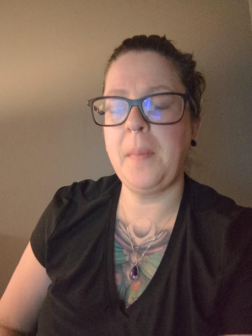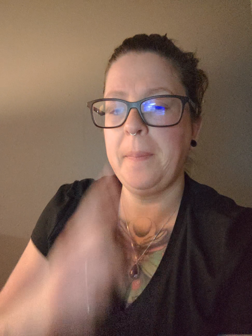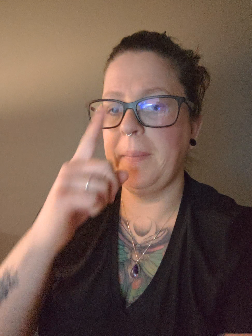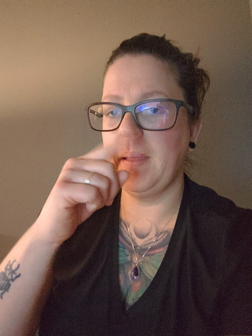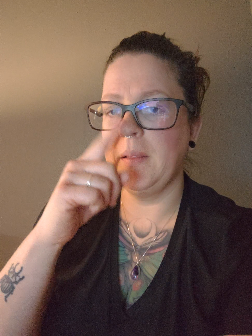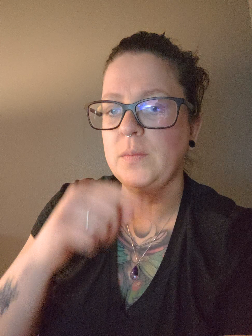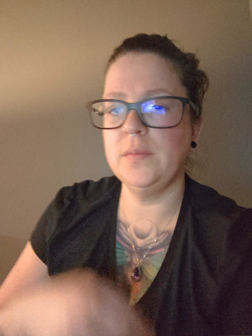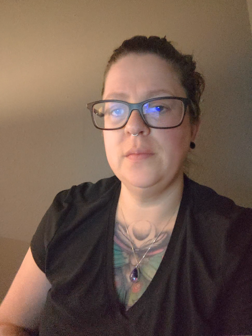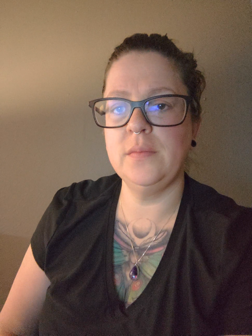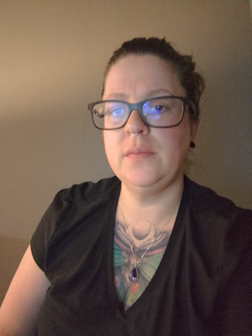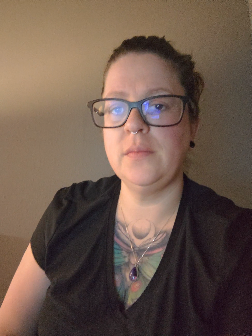mouse